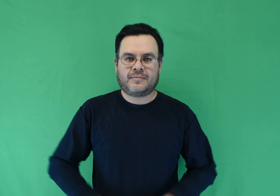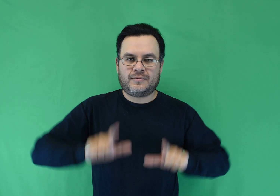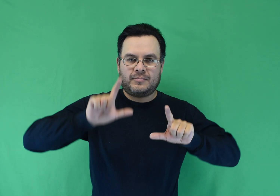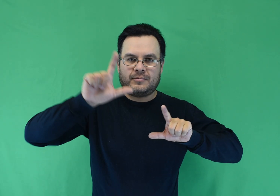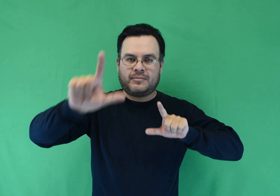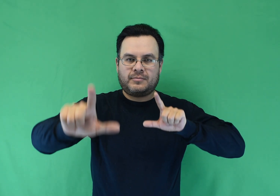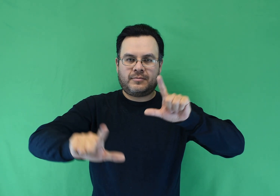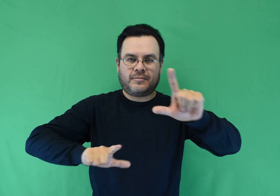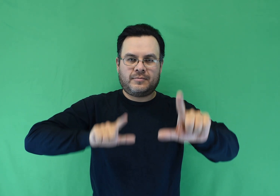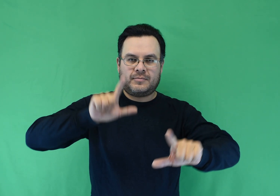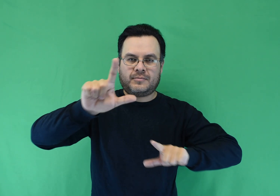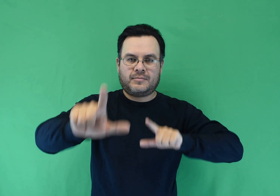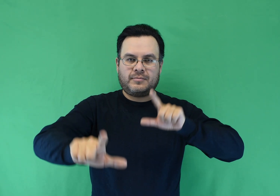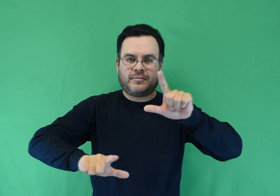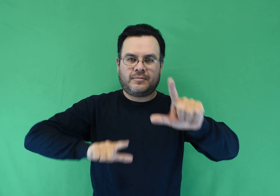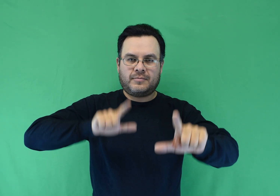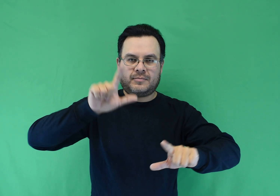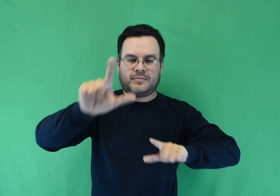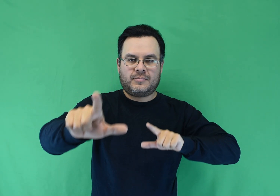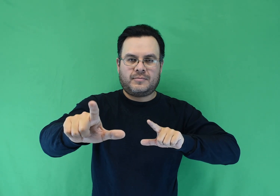LSM